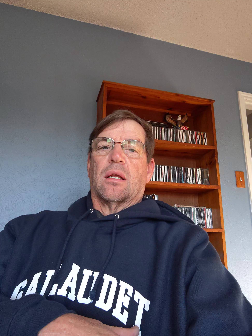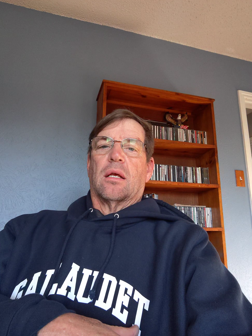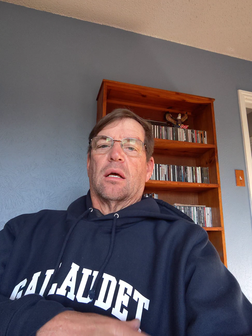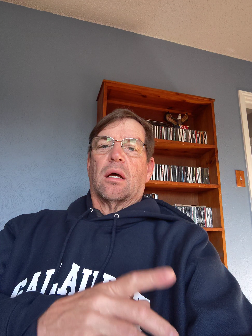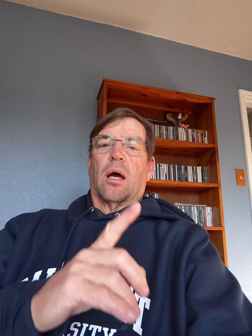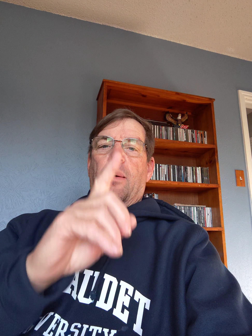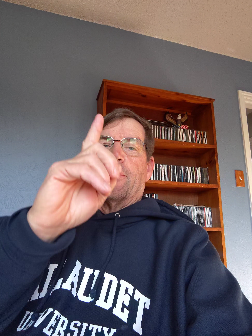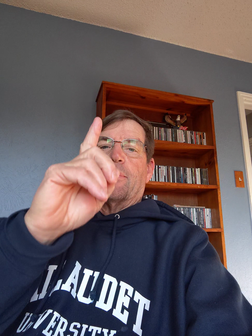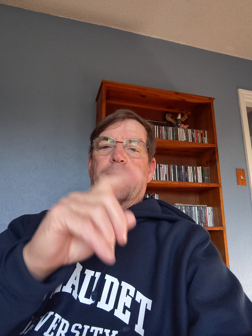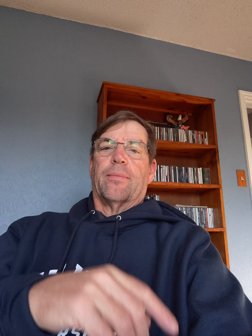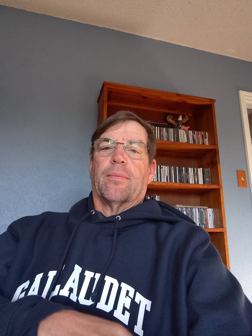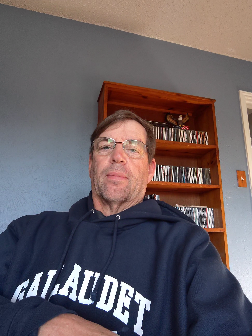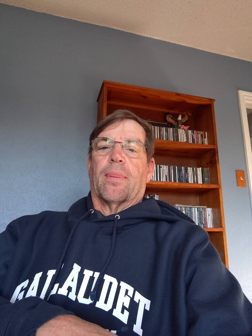up